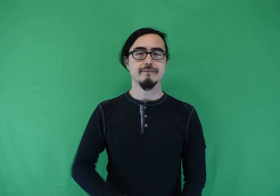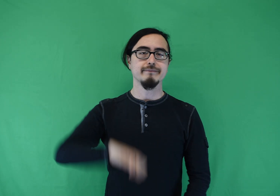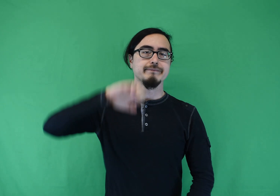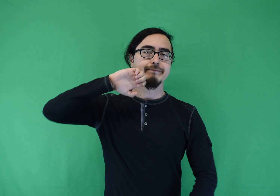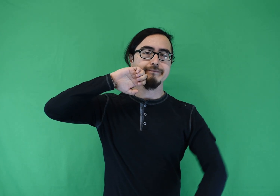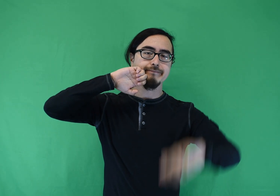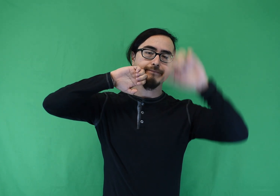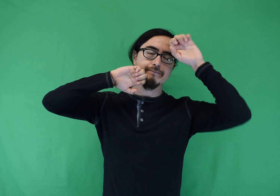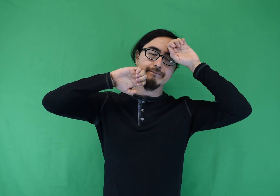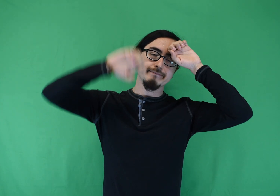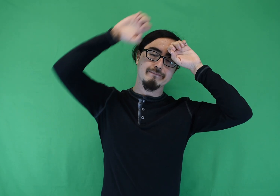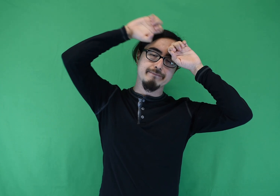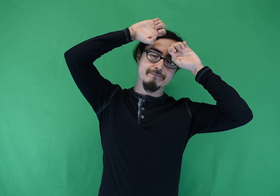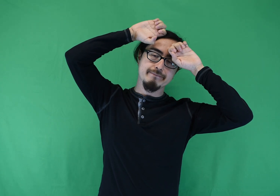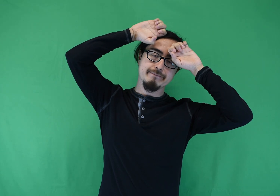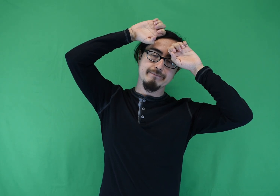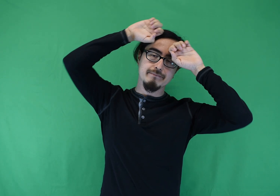fiebre